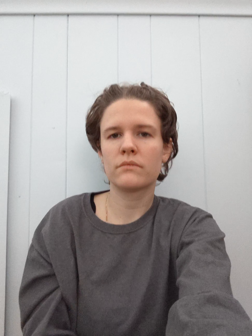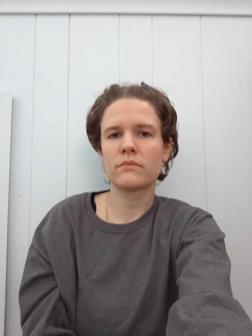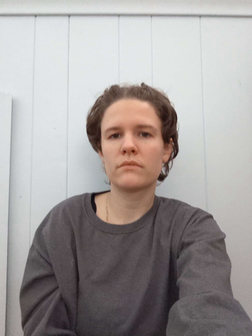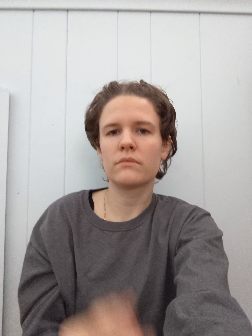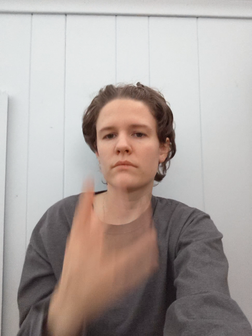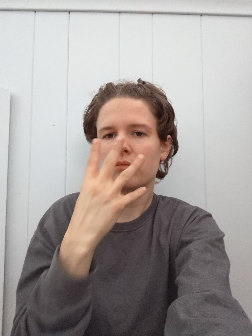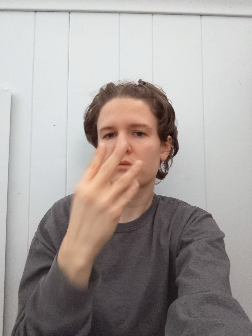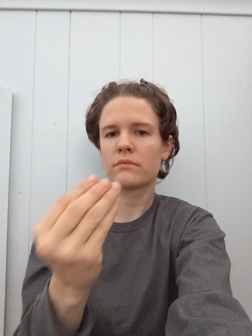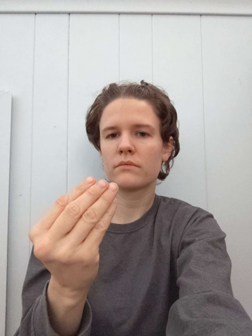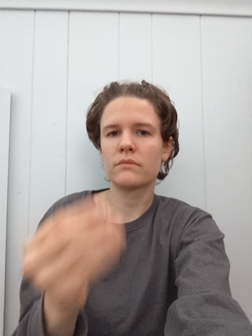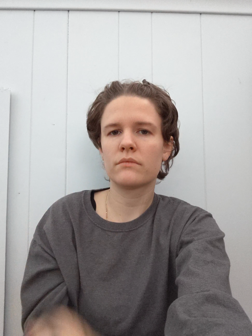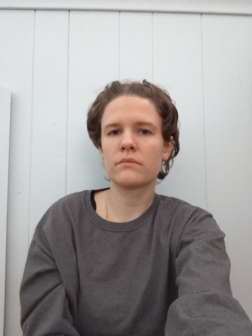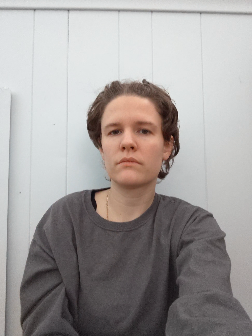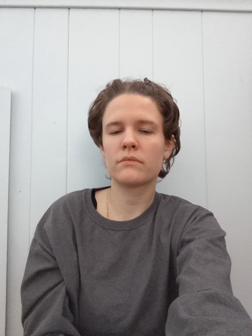wolf